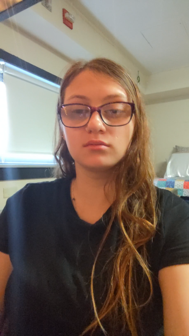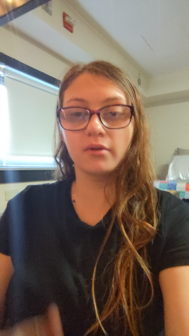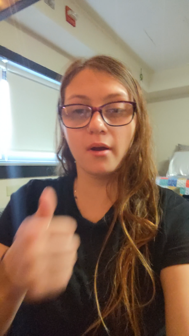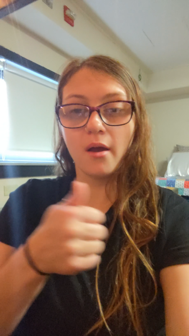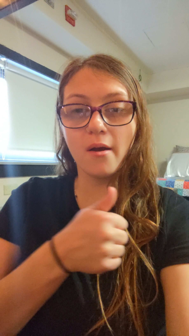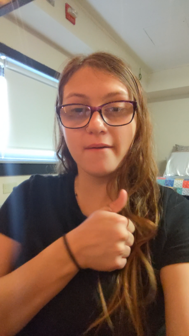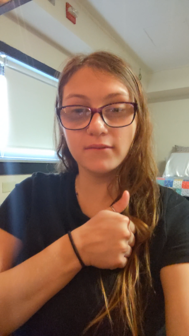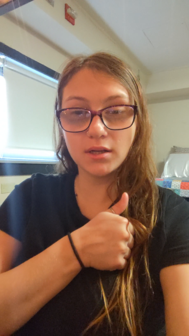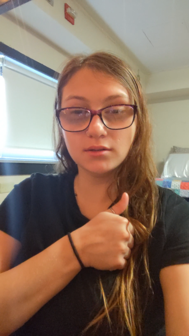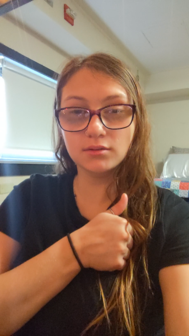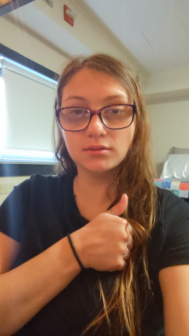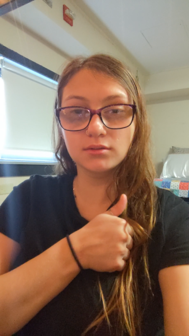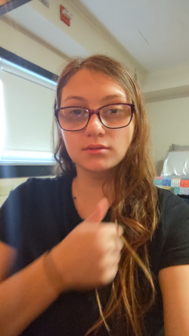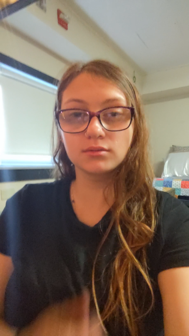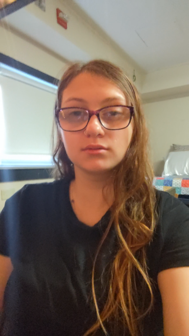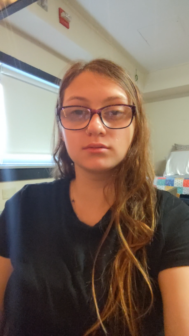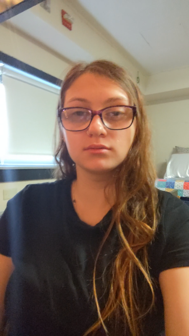love